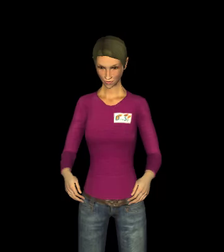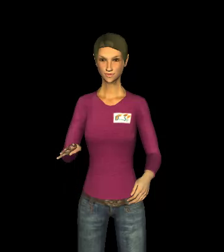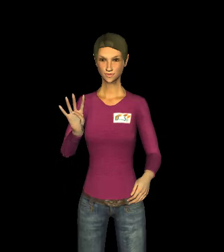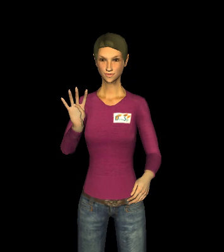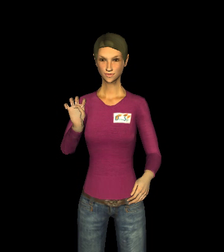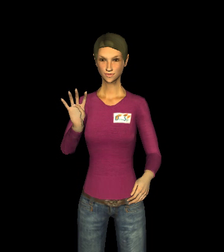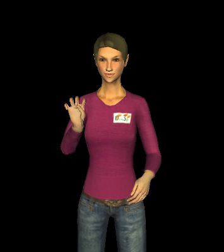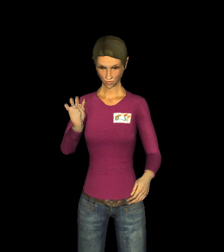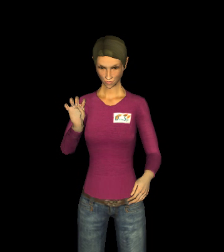40